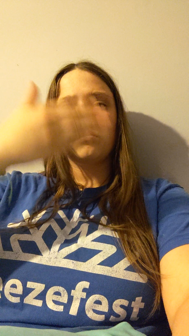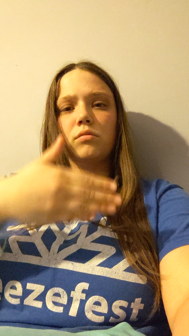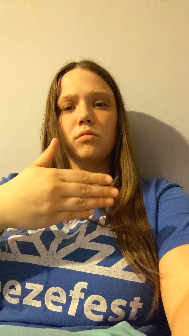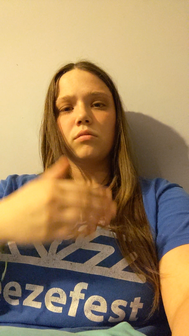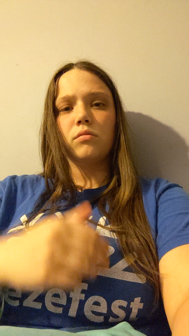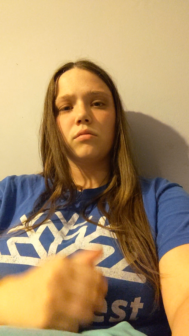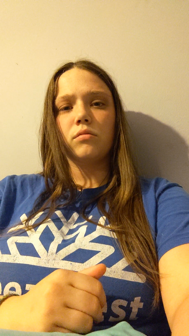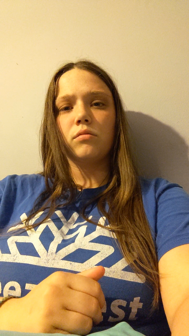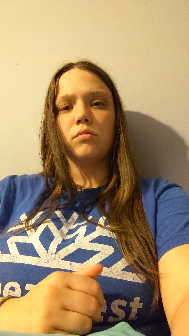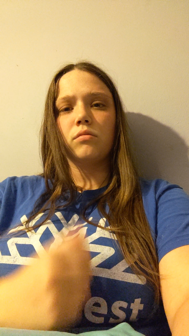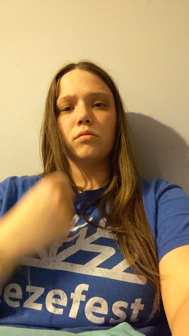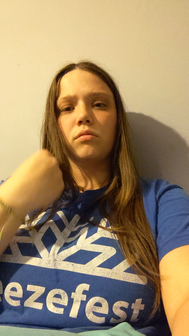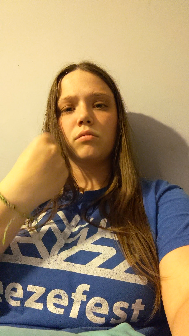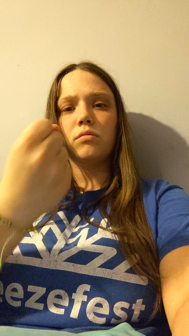drive